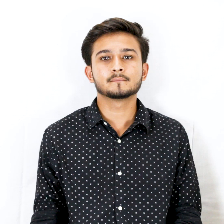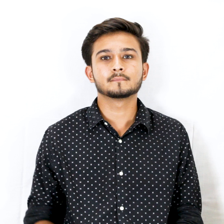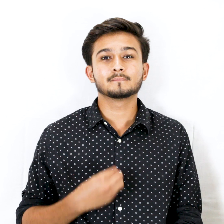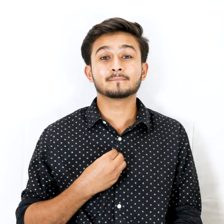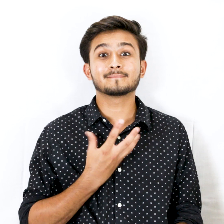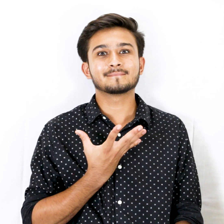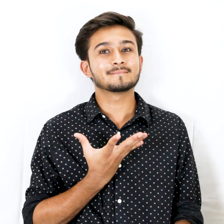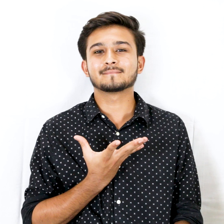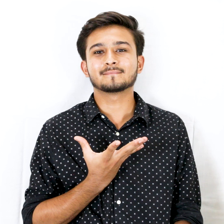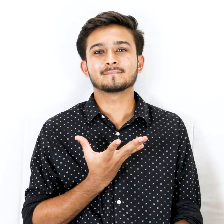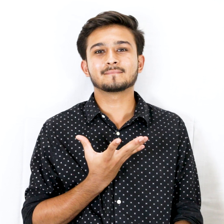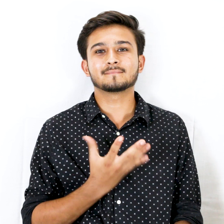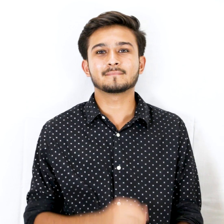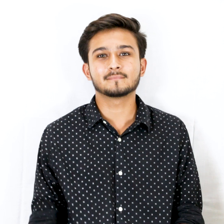glad